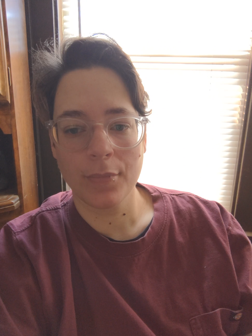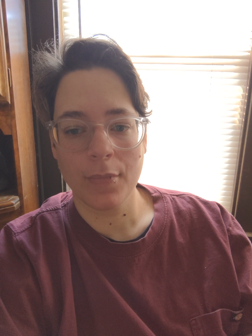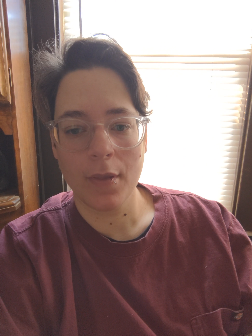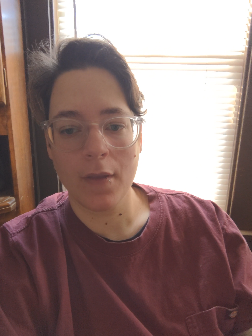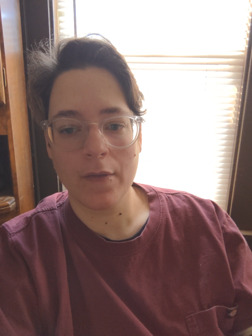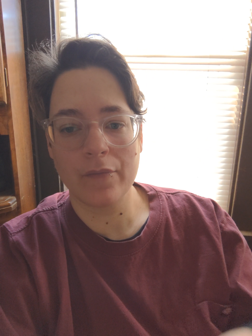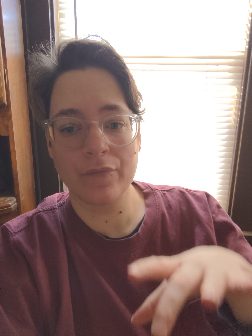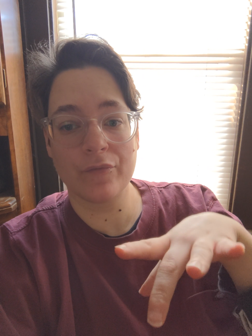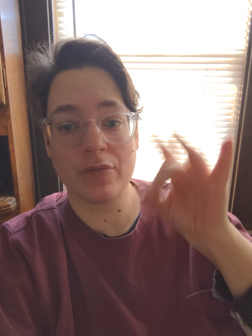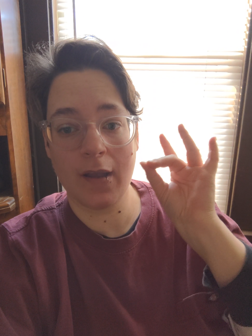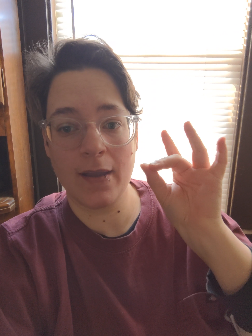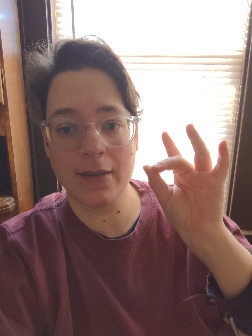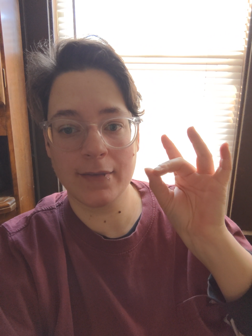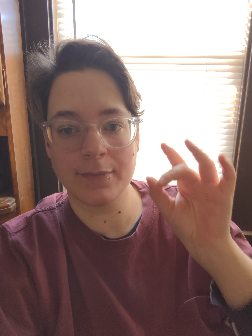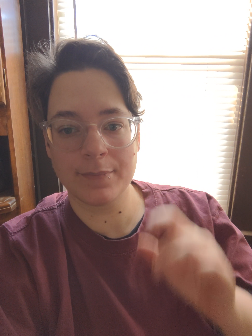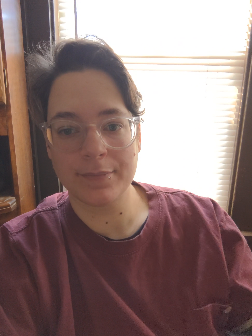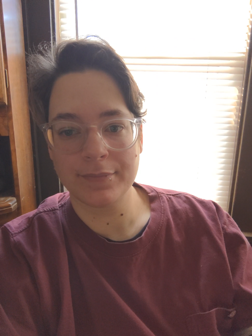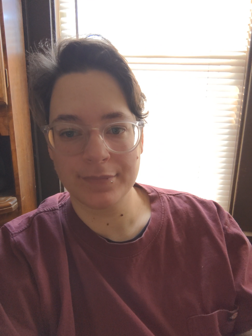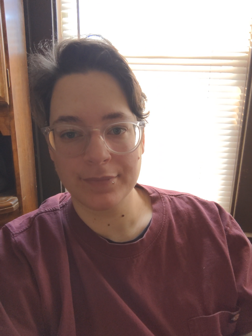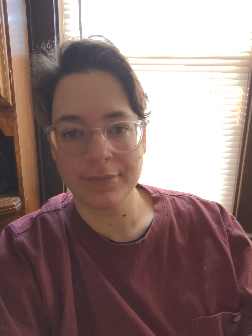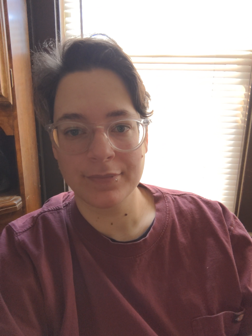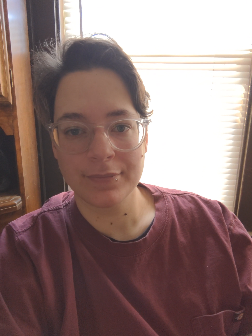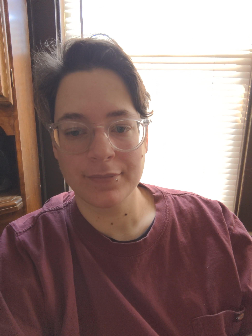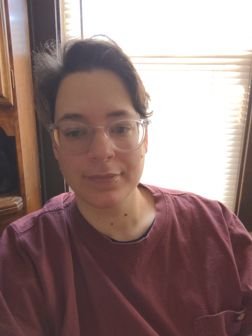find